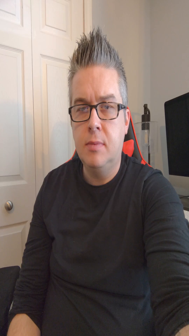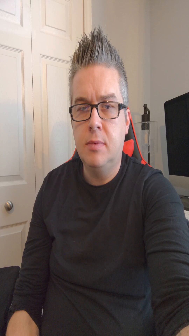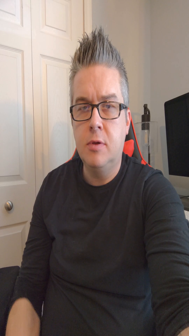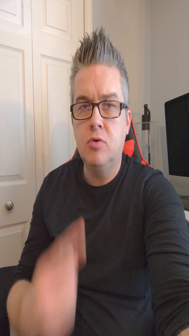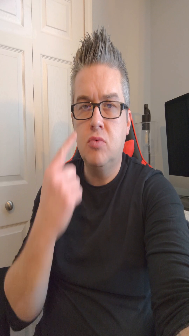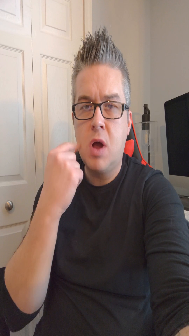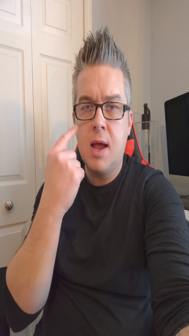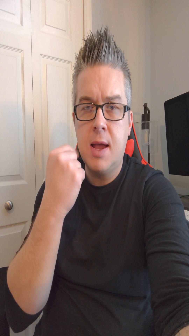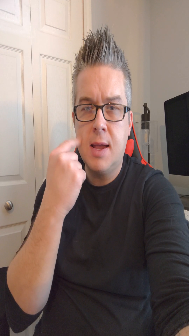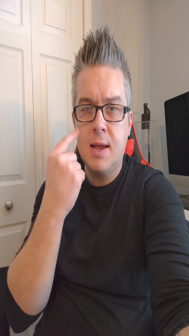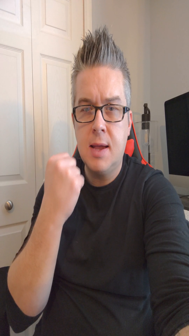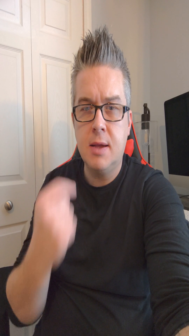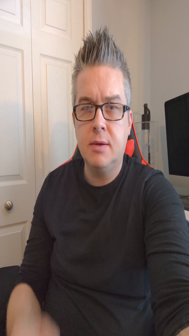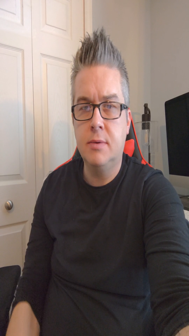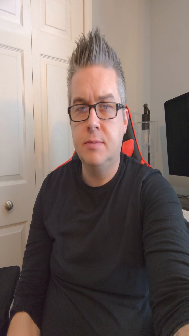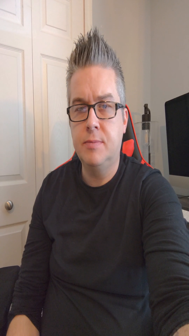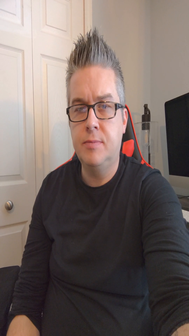cry